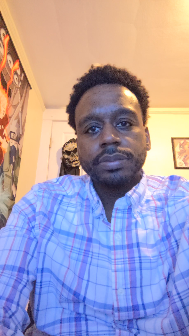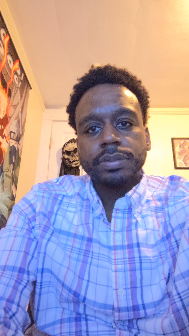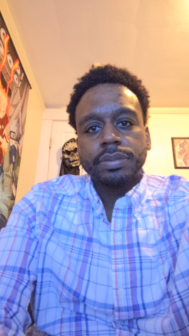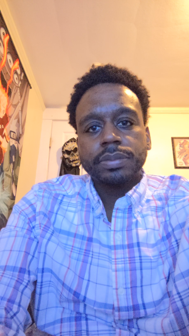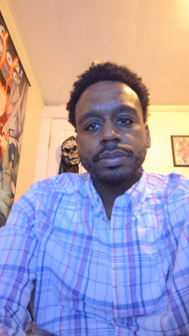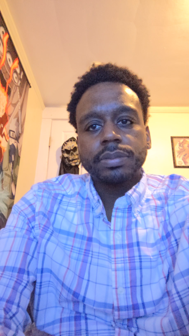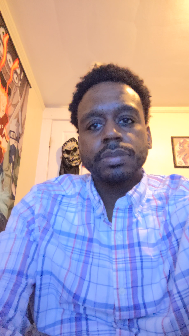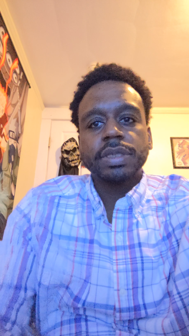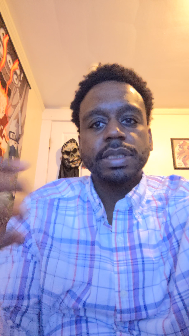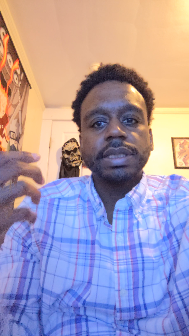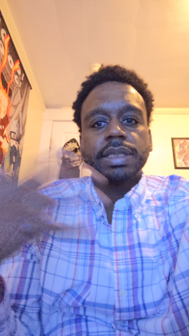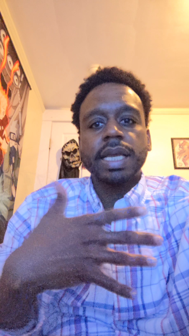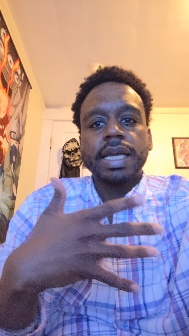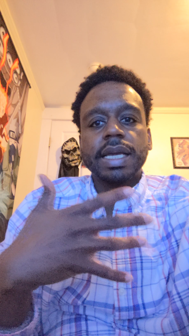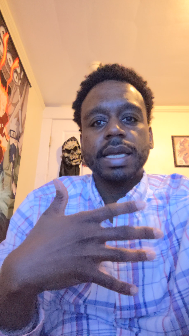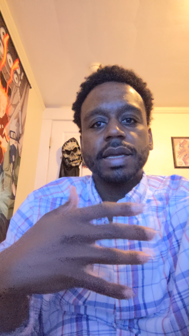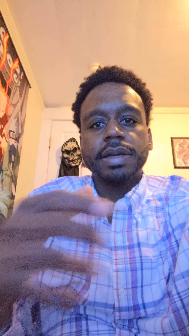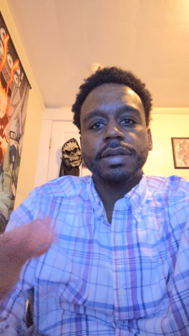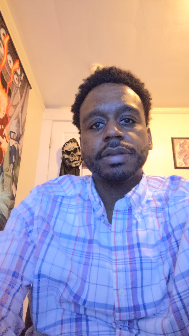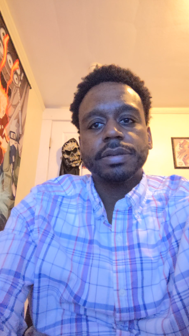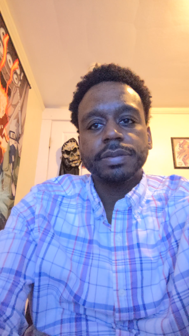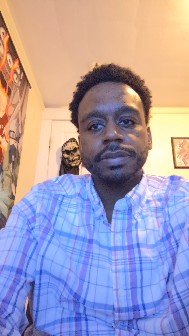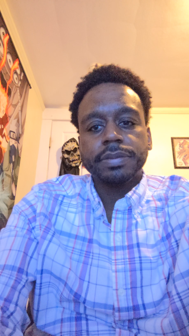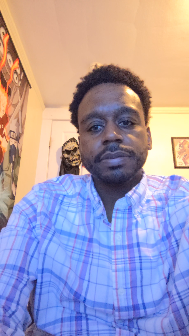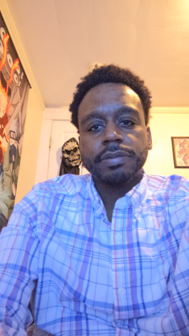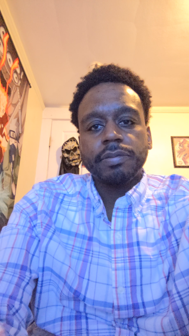scared